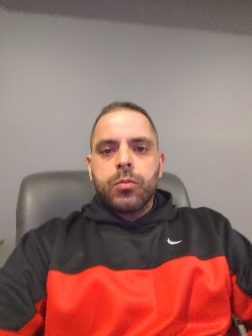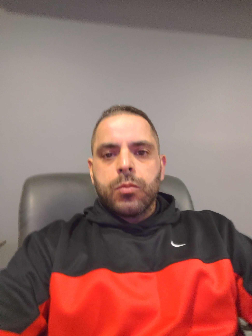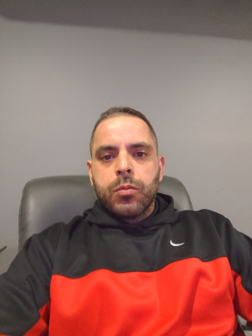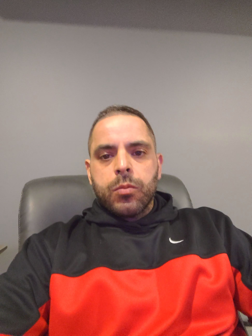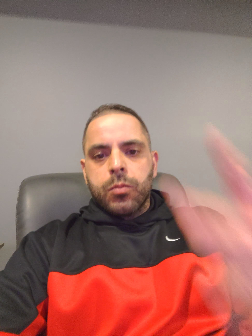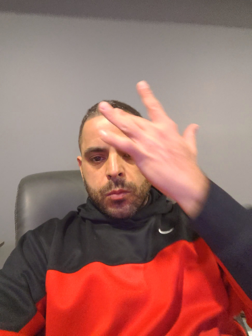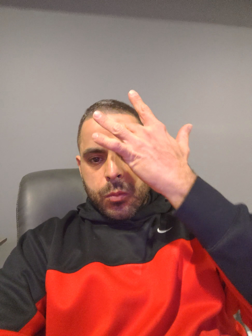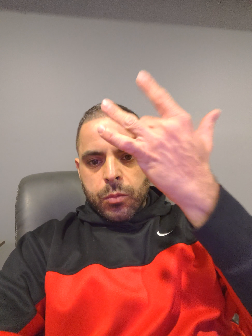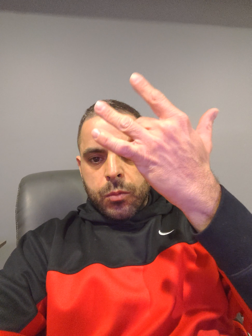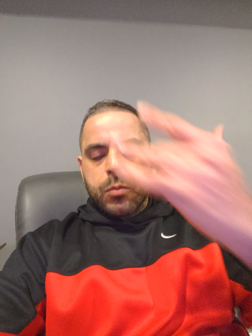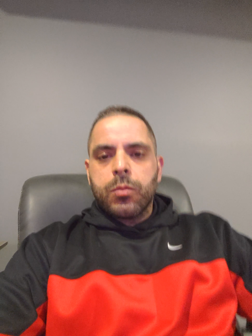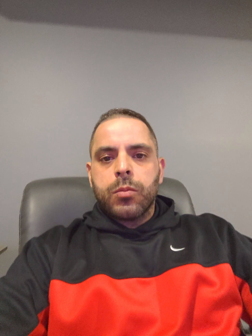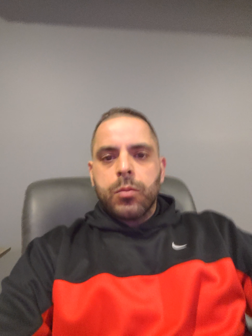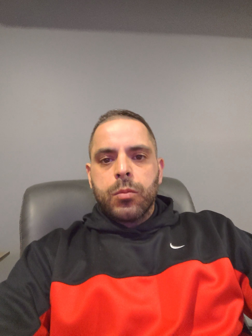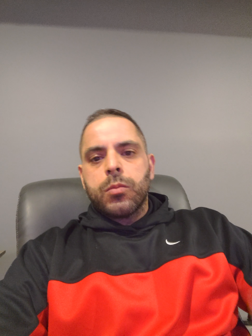why